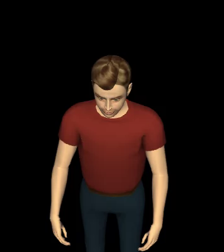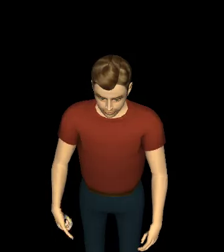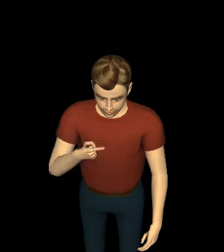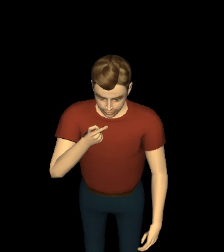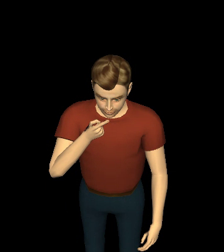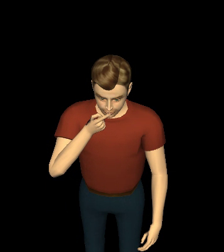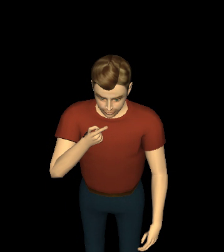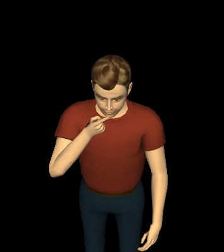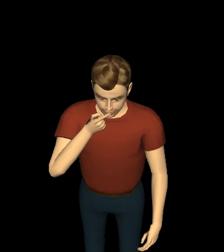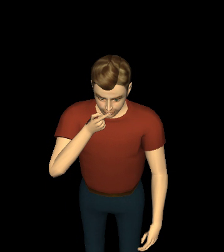طعم